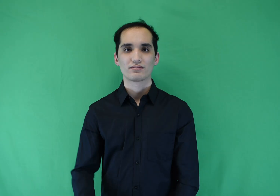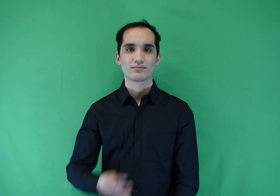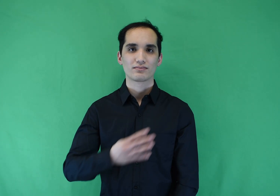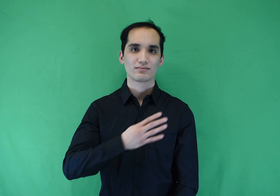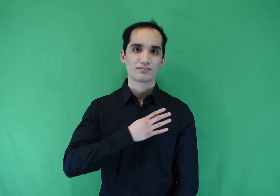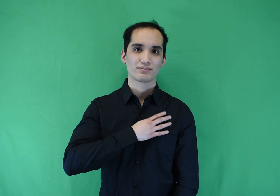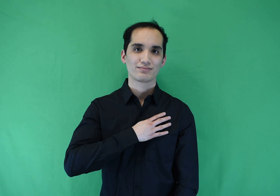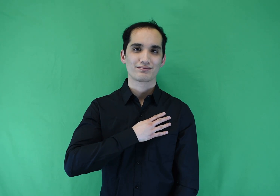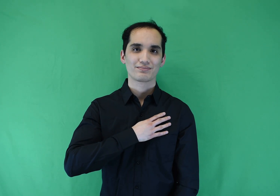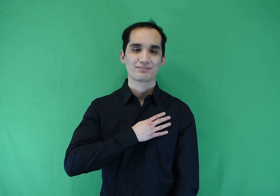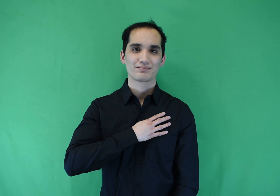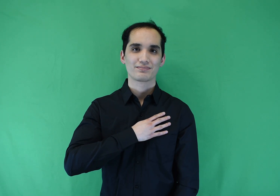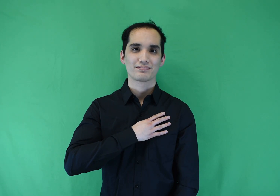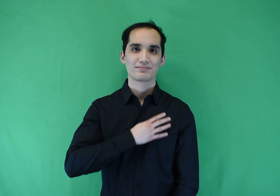bueno